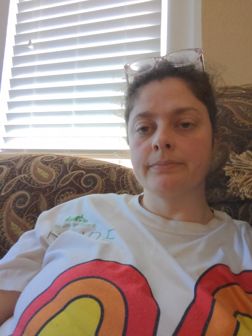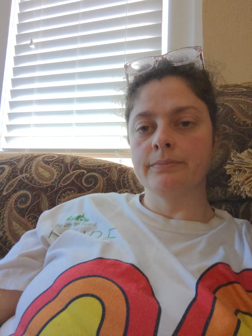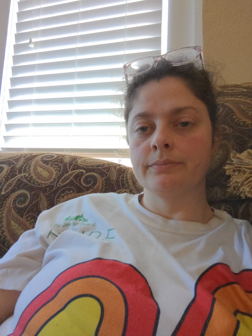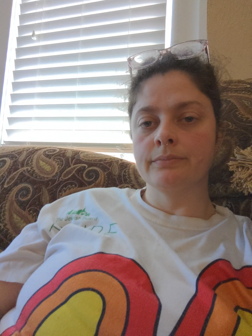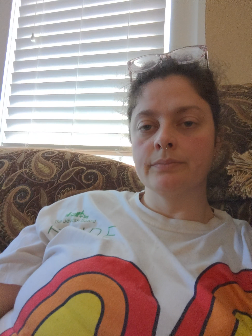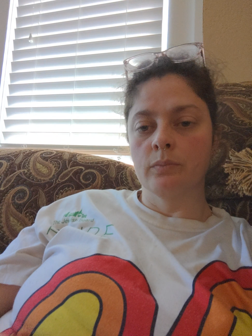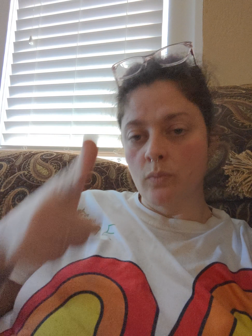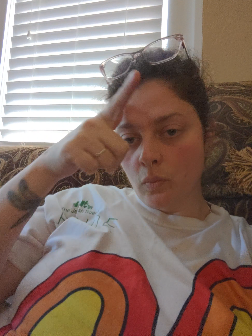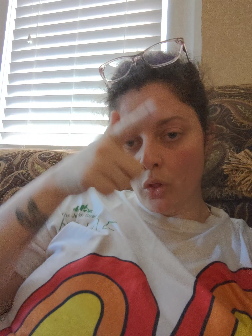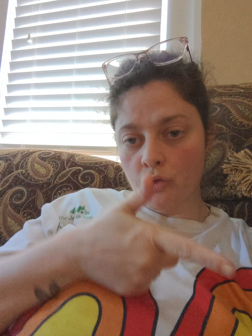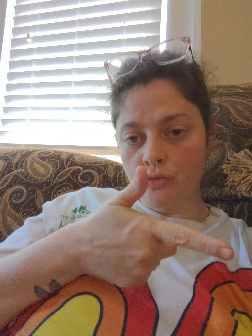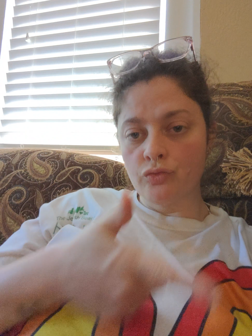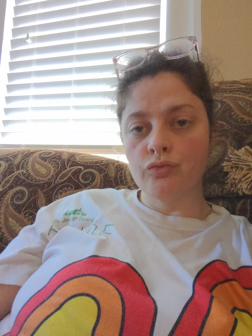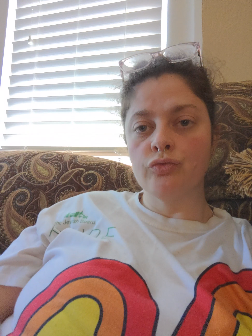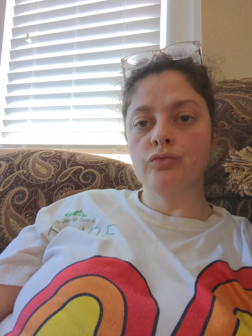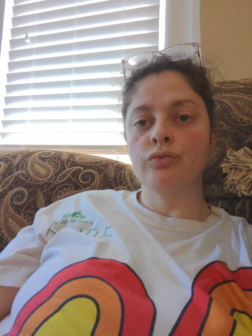brother